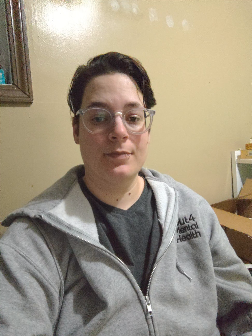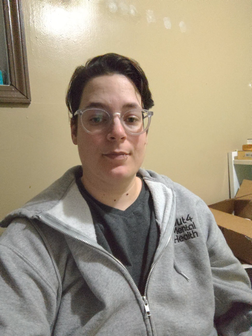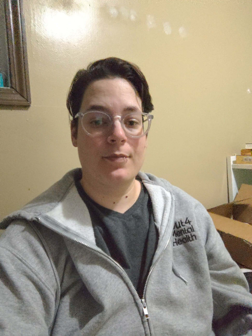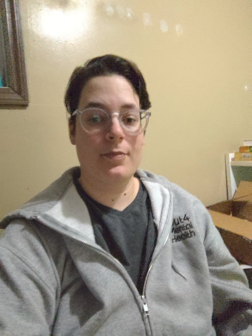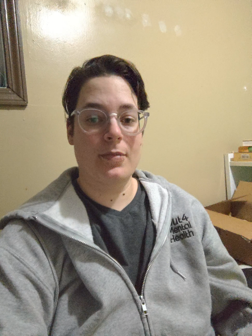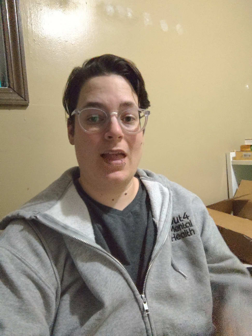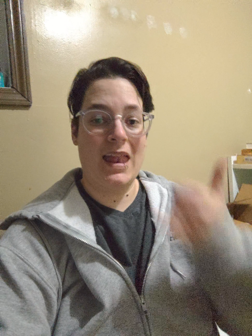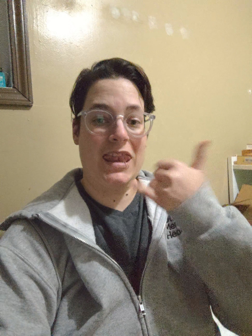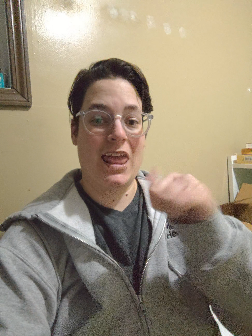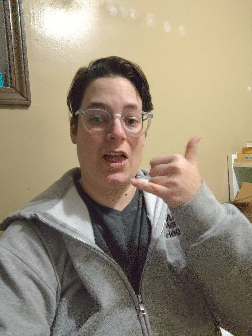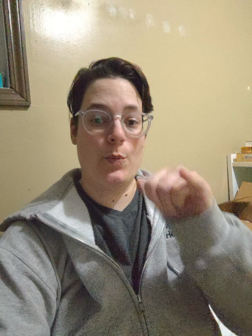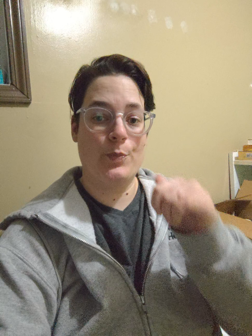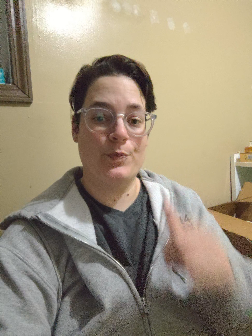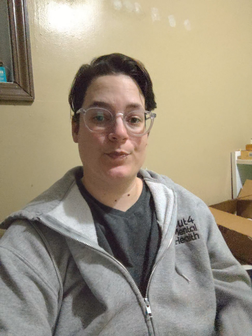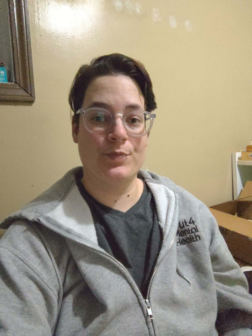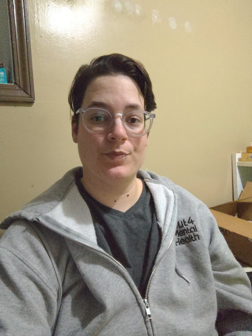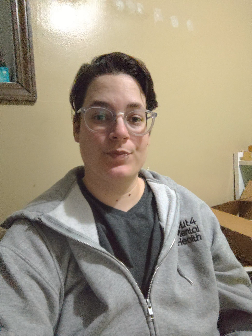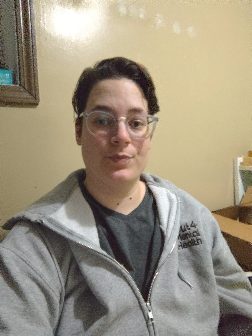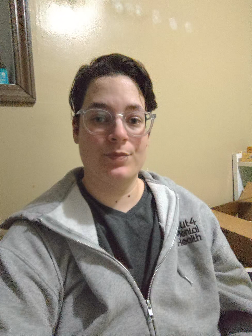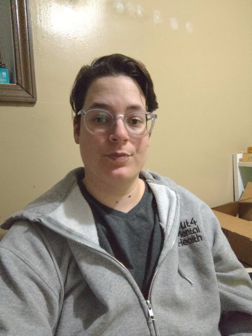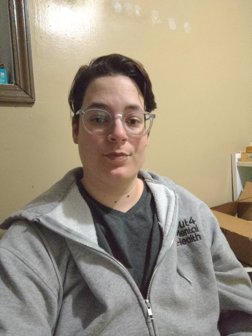yellow